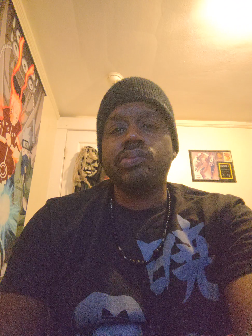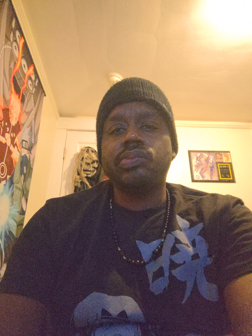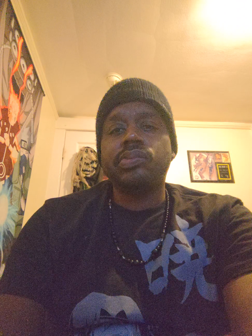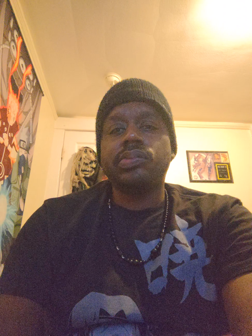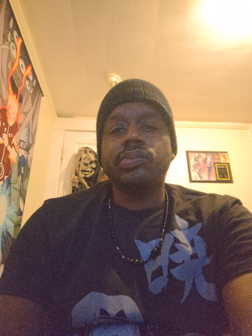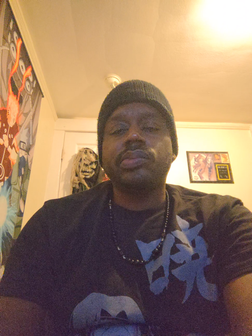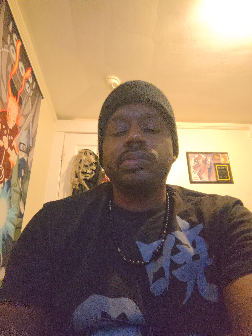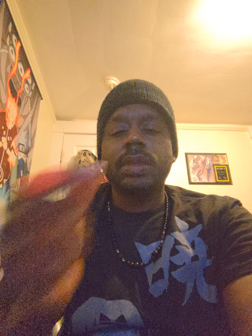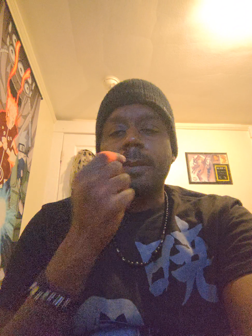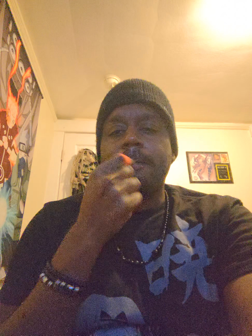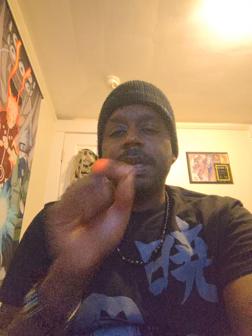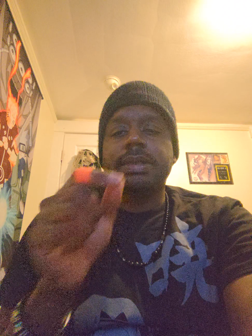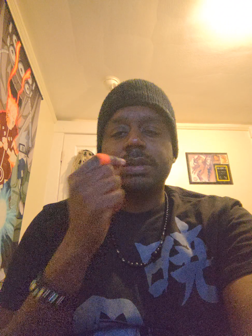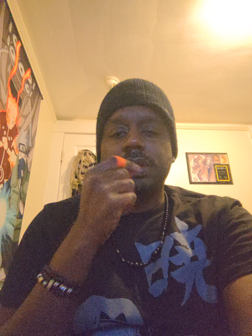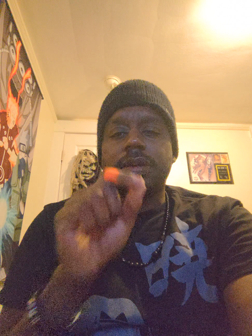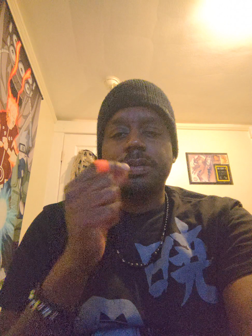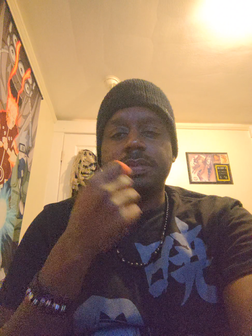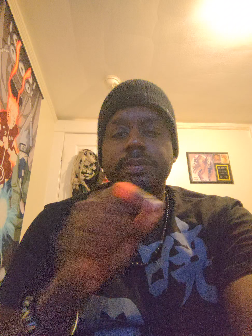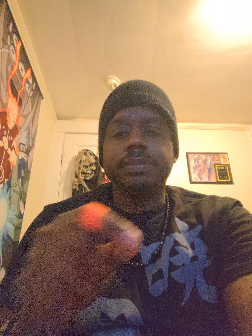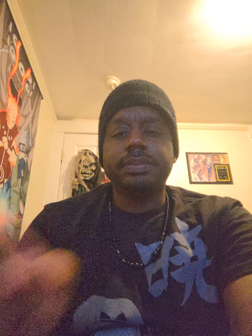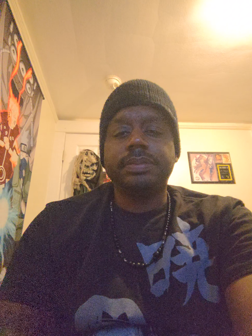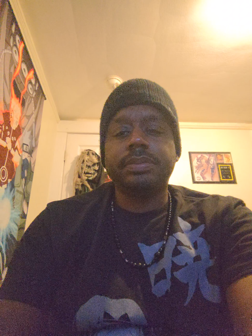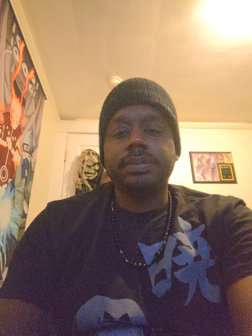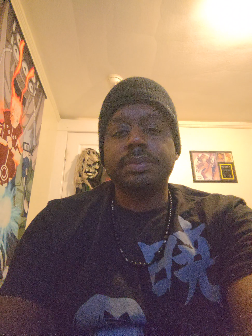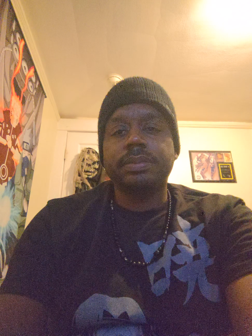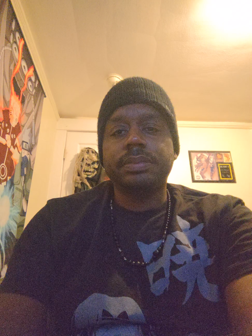pencil